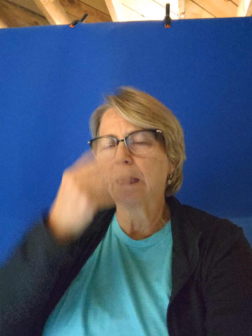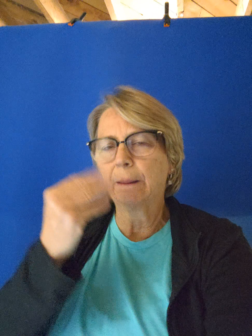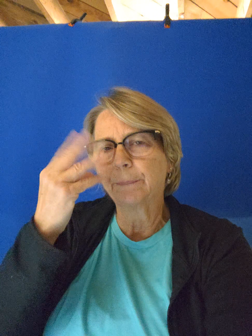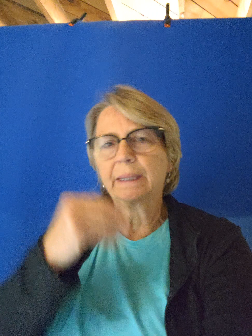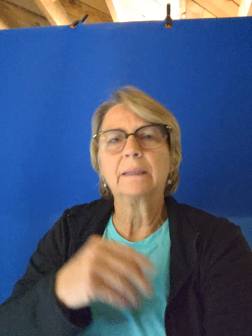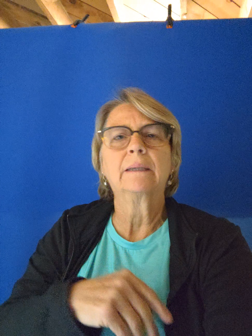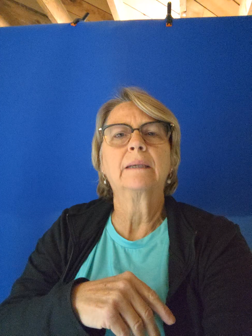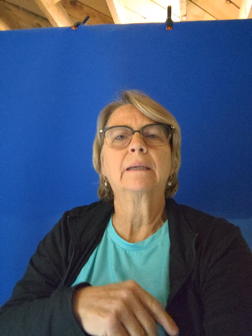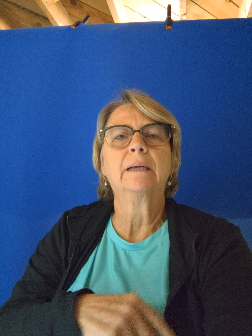sleepy